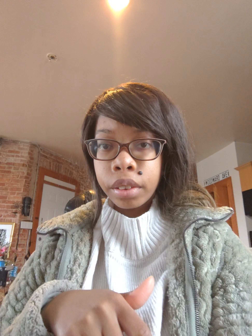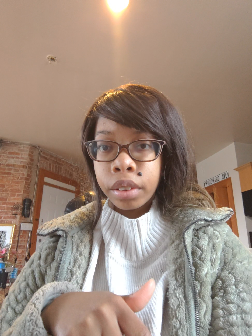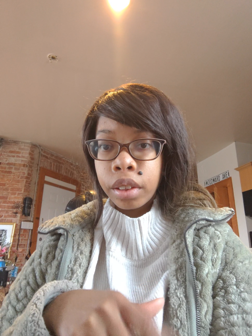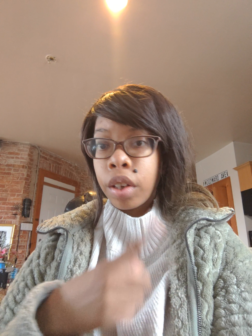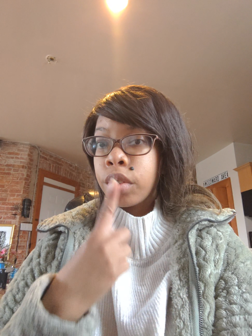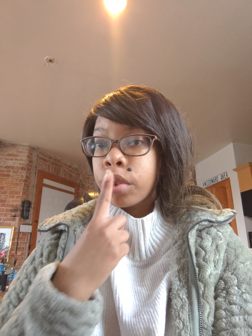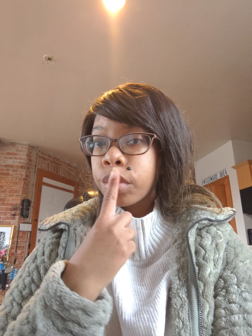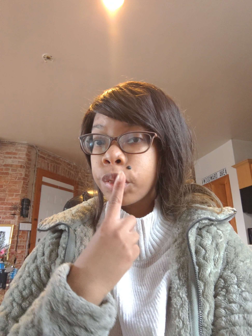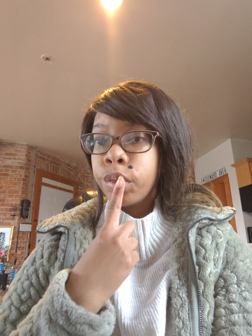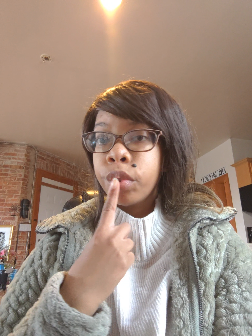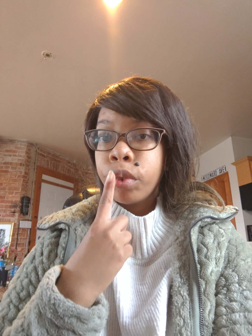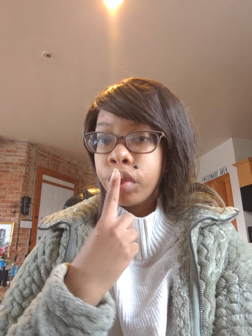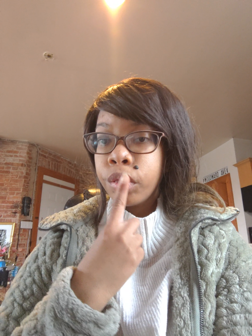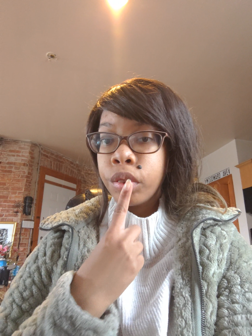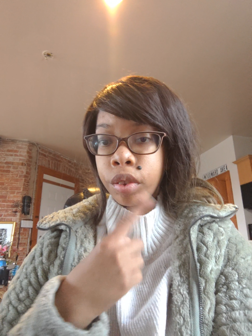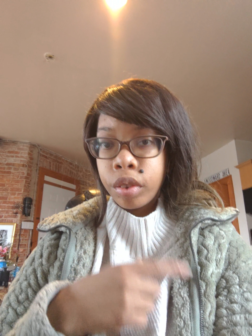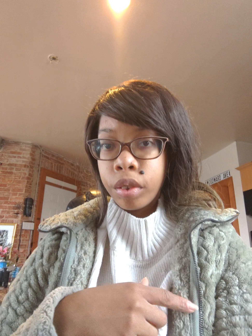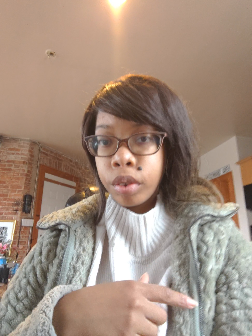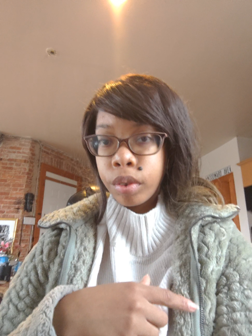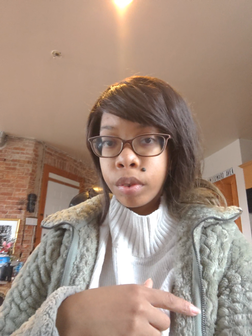mouth